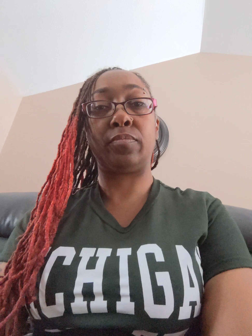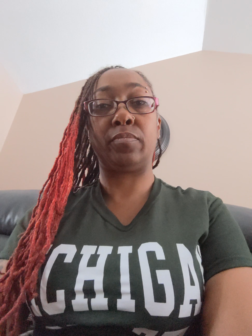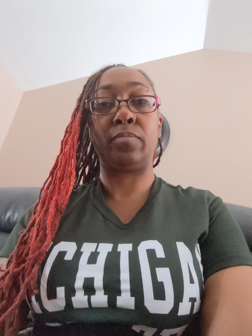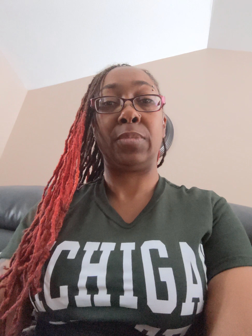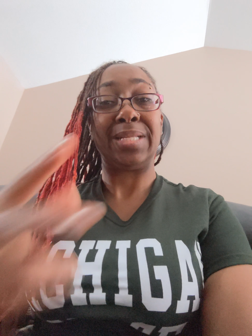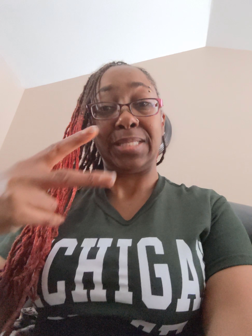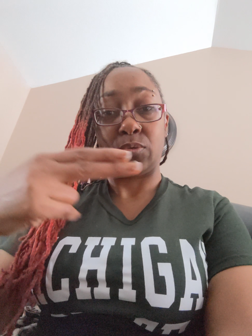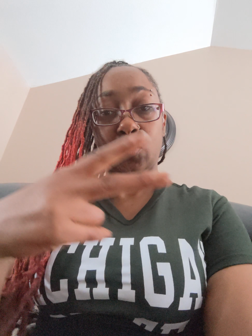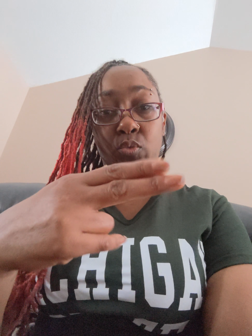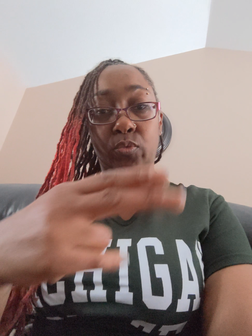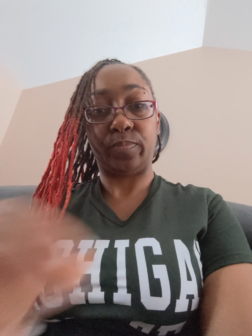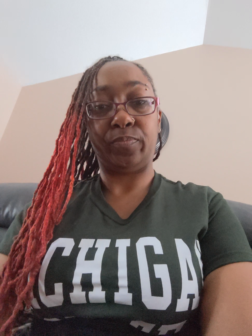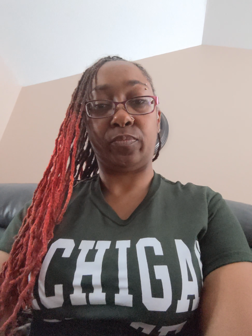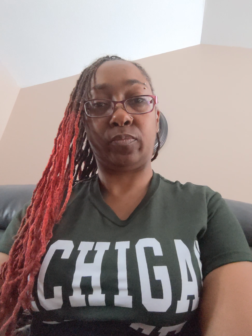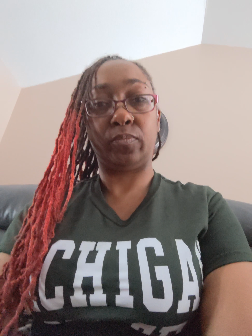scissors